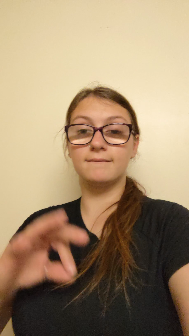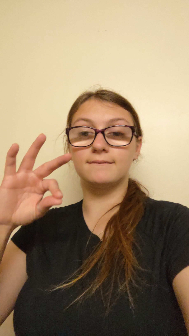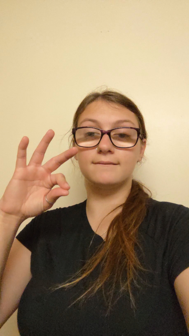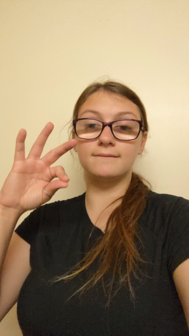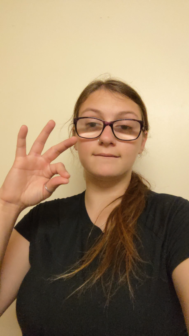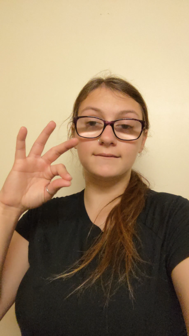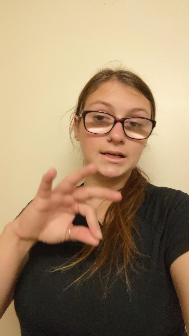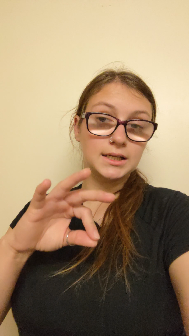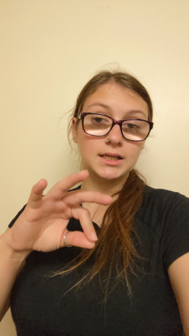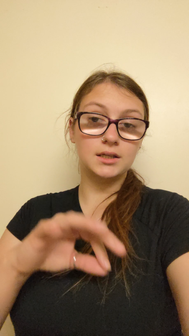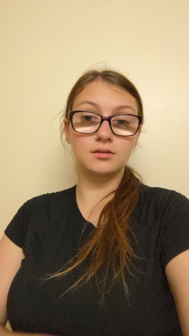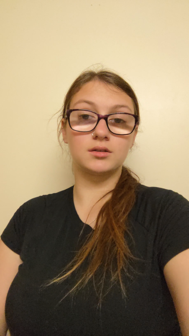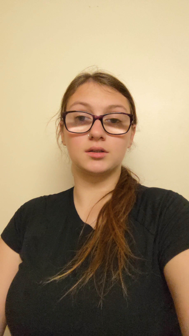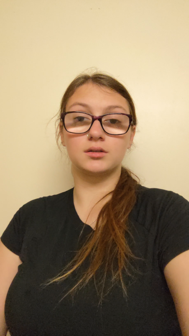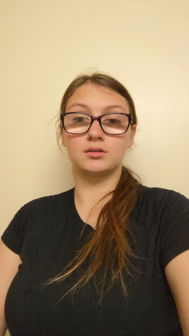fit